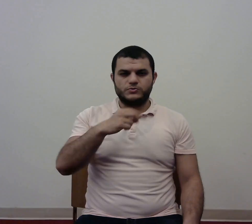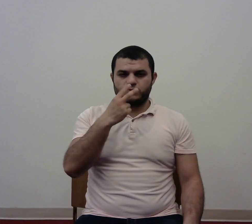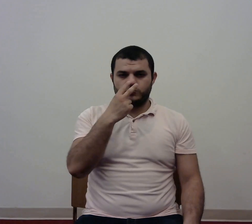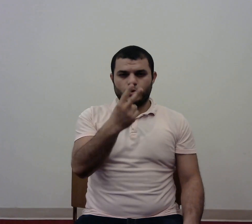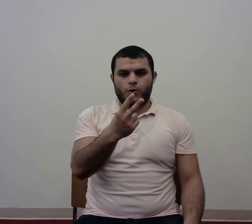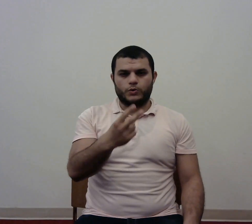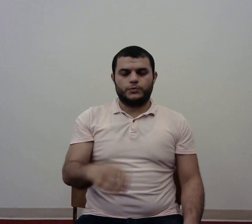görmək